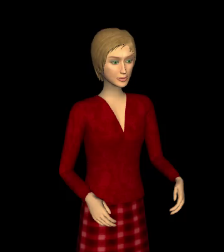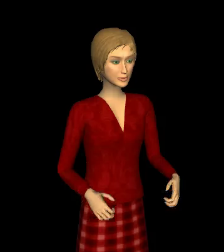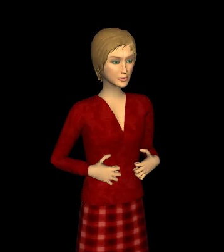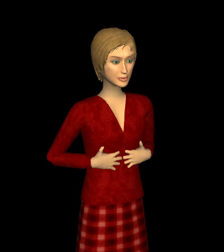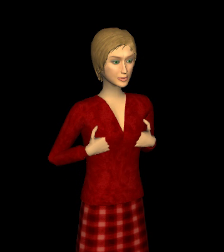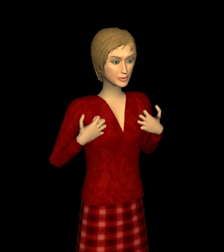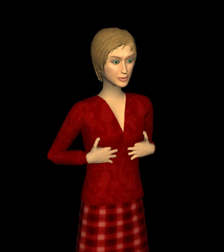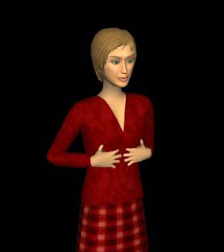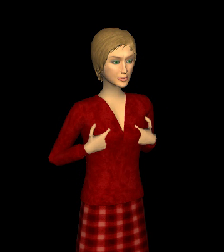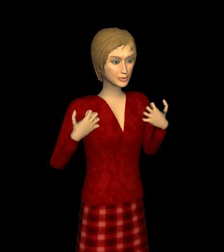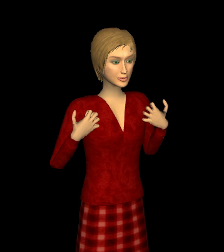غاضب